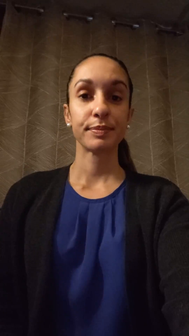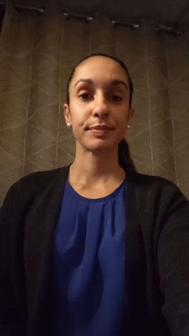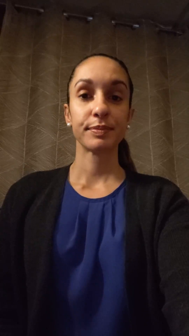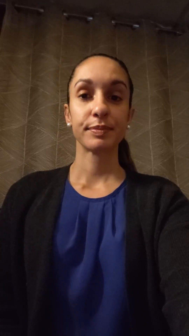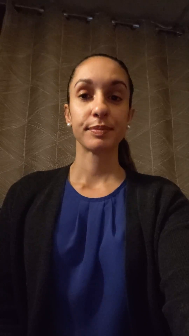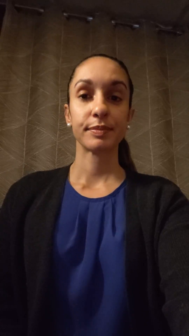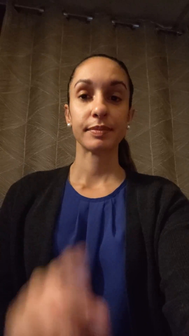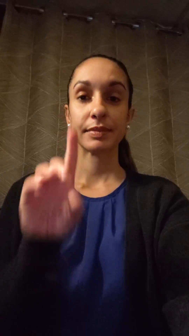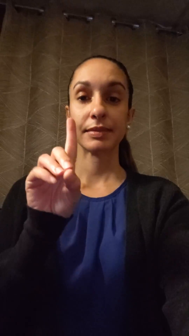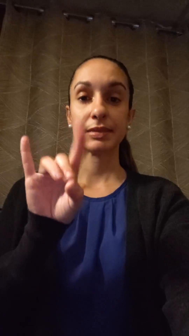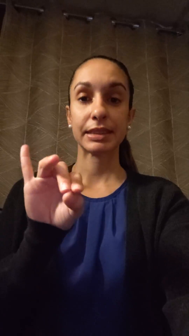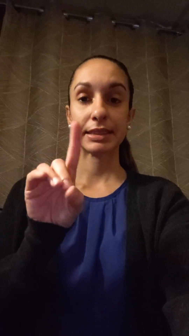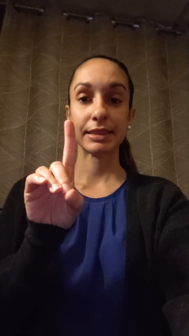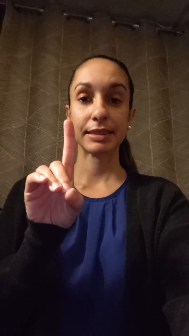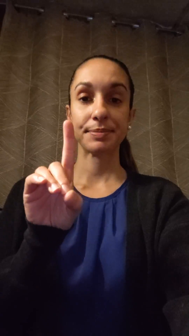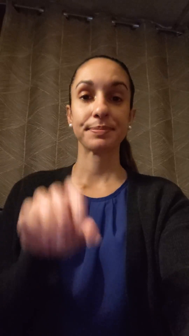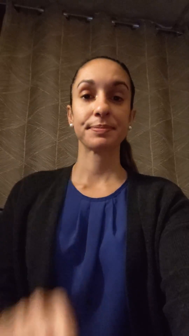did